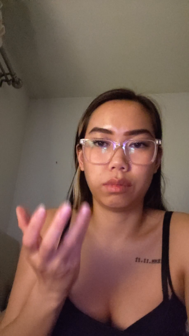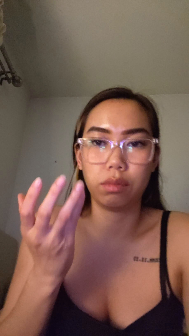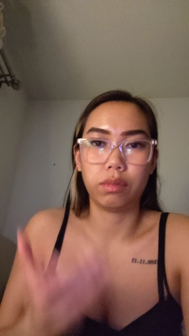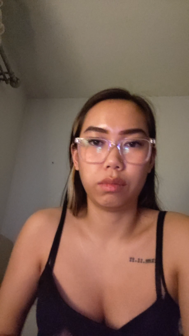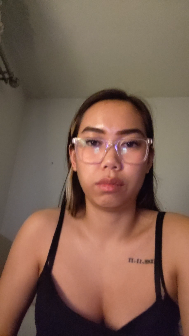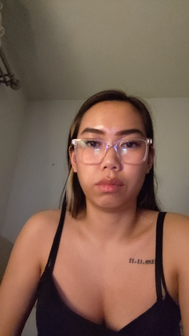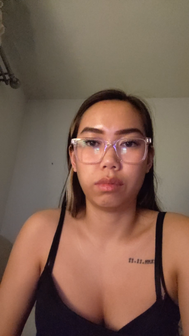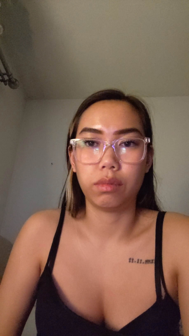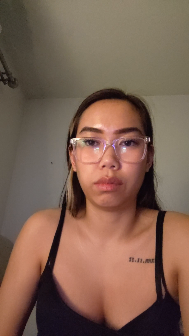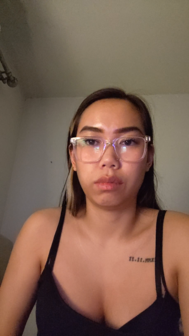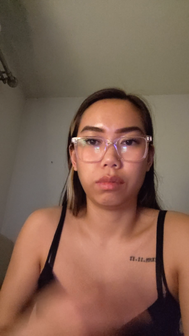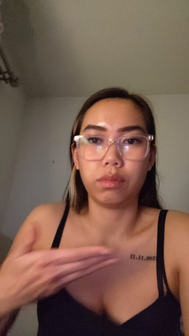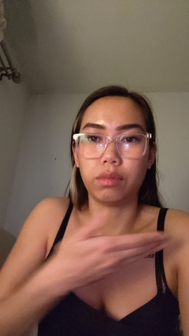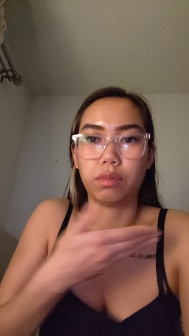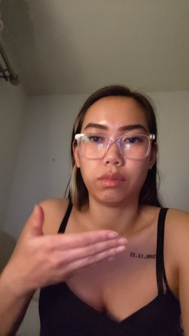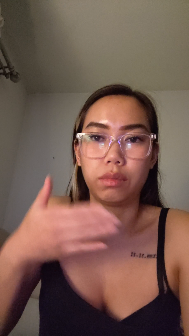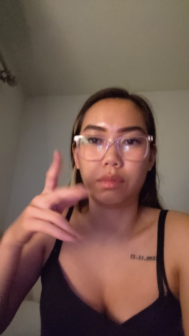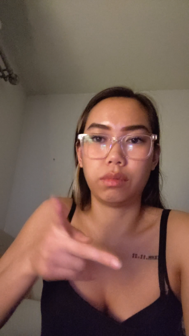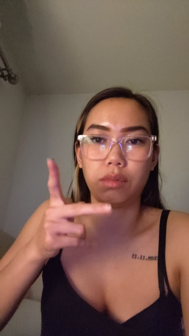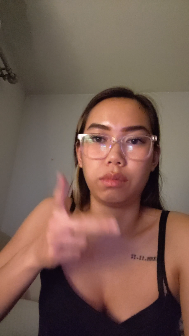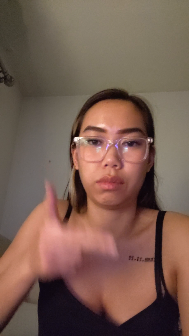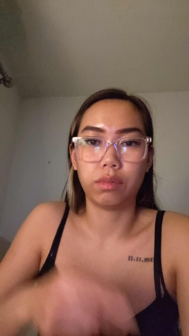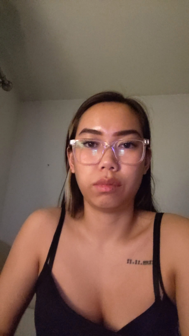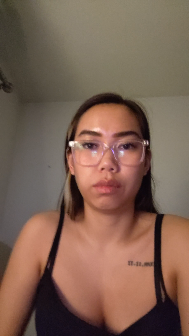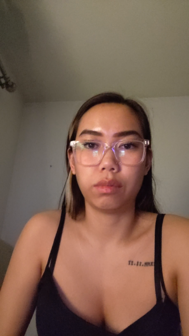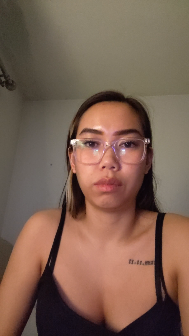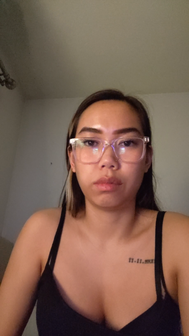babysitter